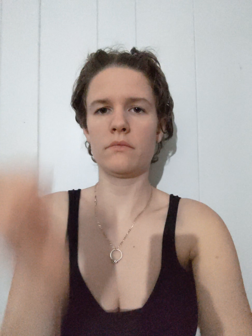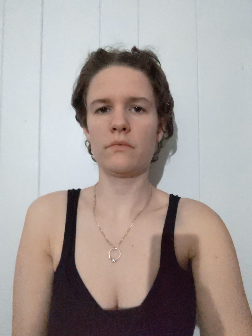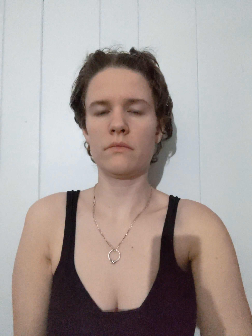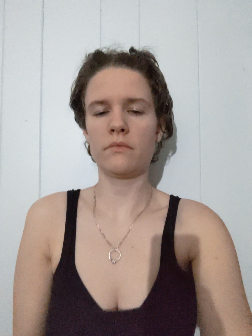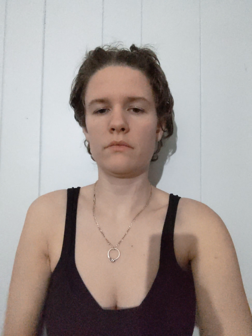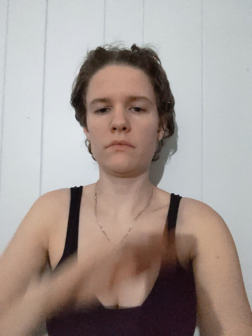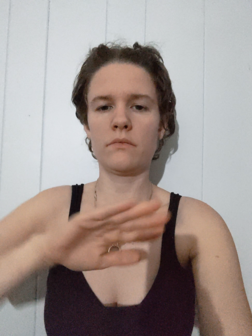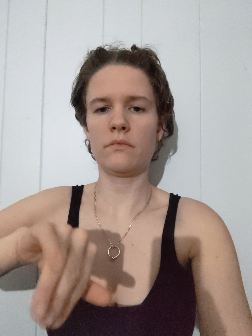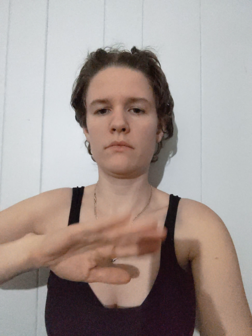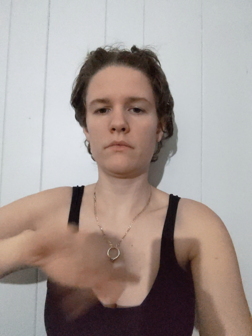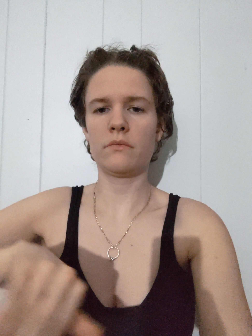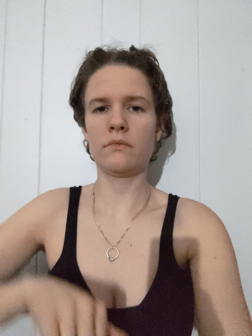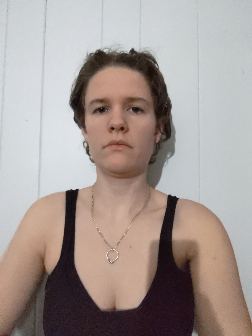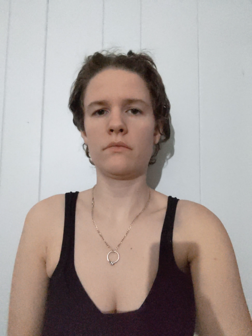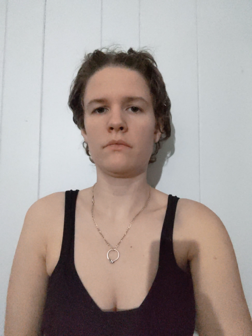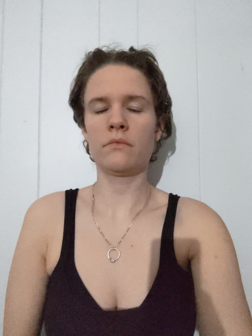pool